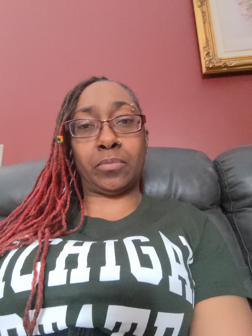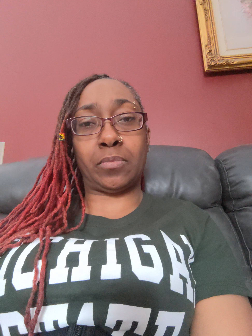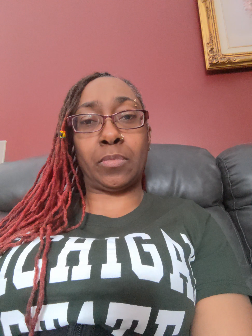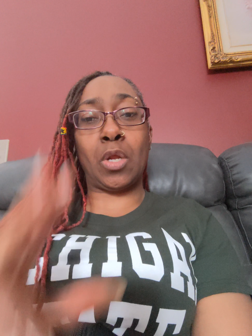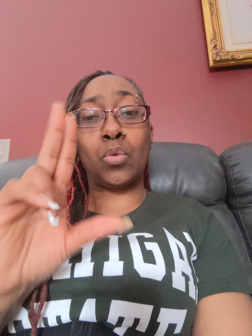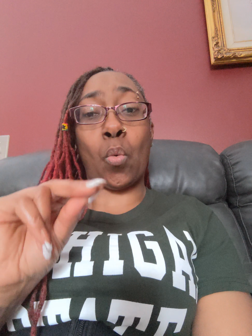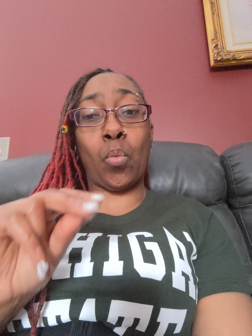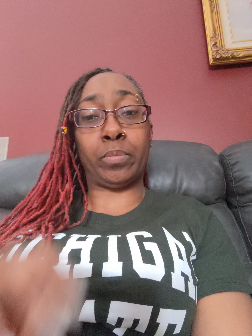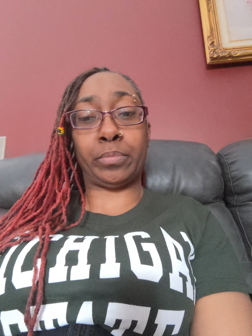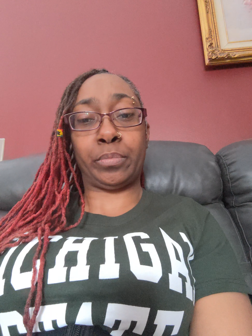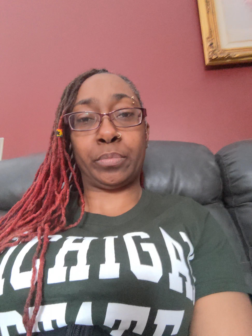no